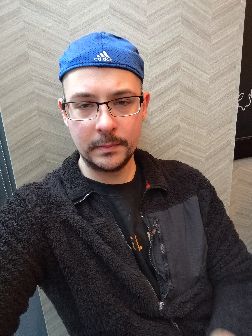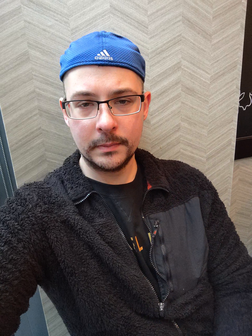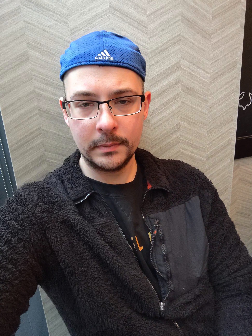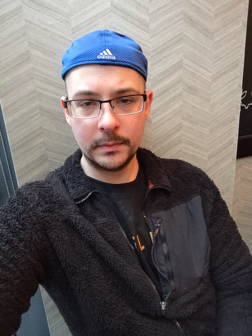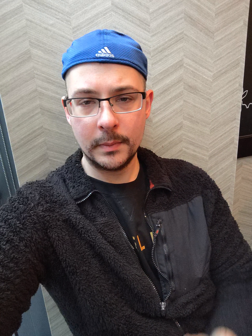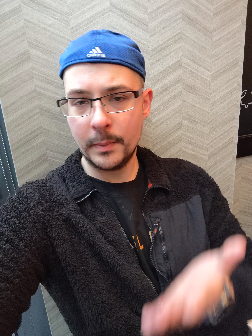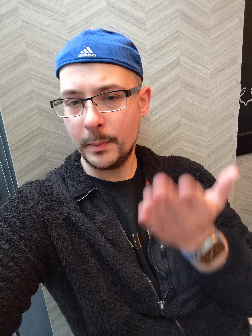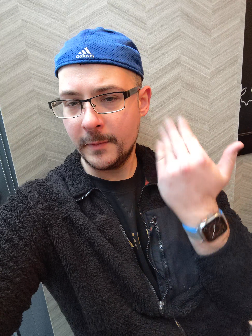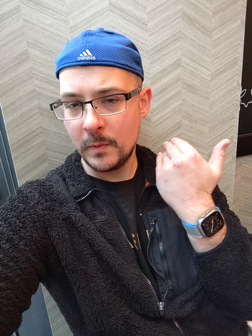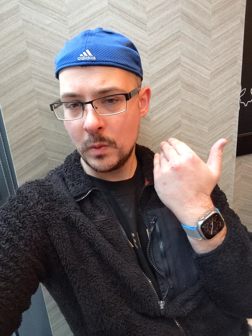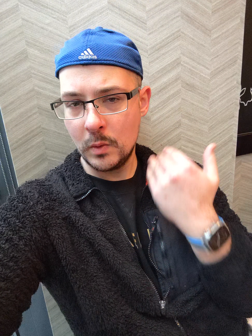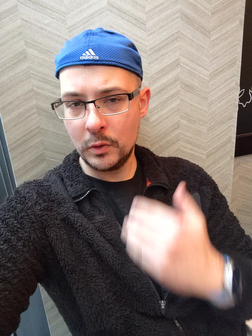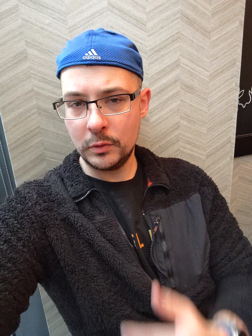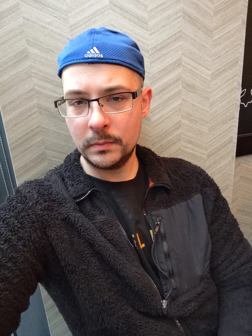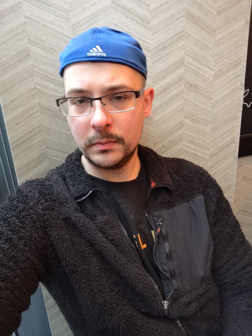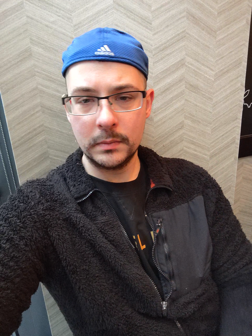before